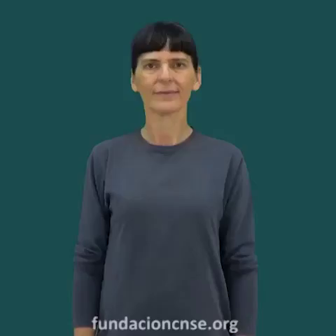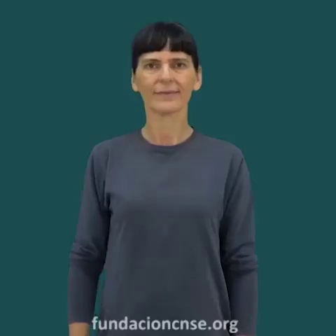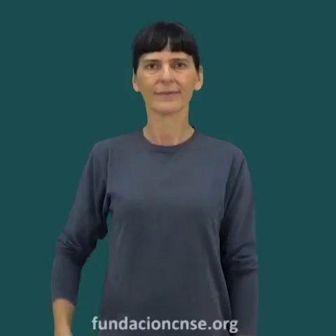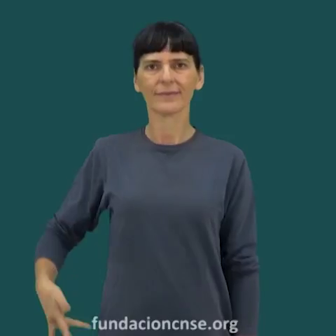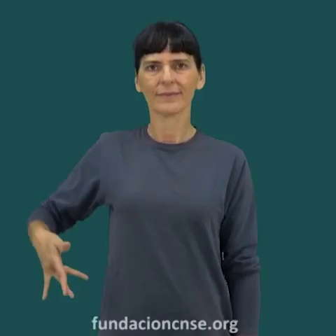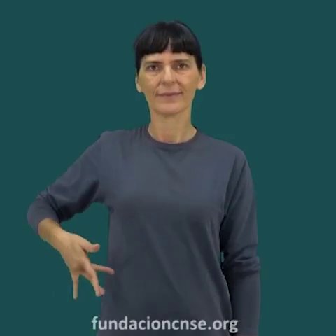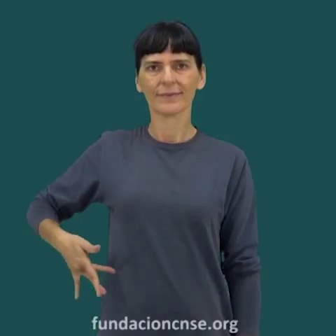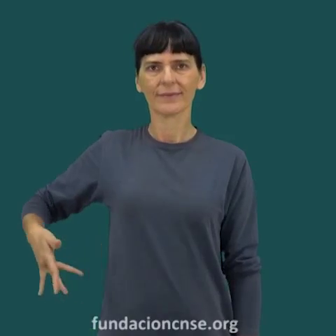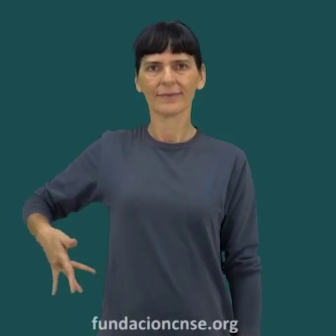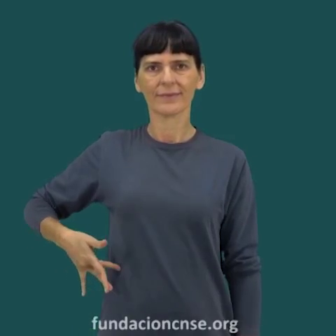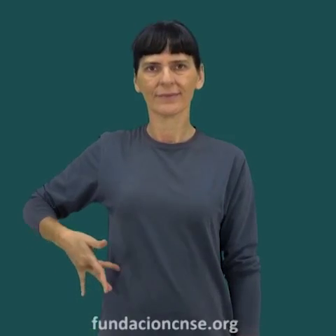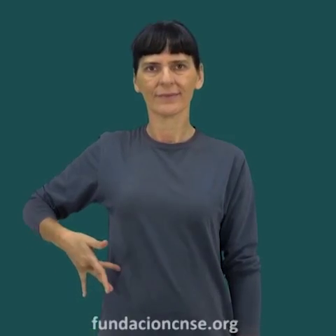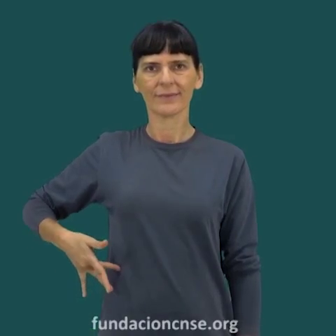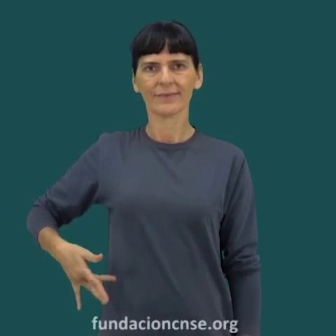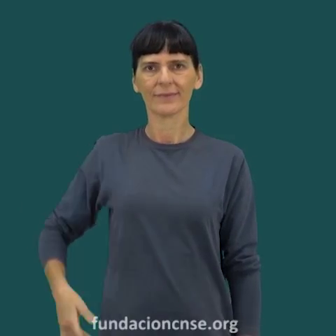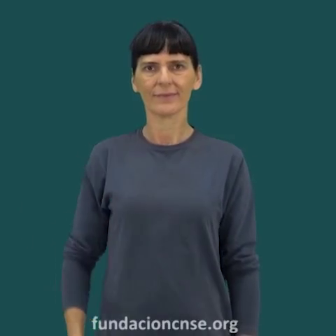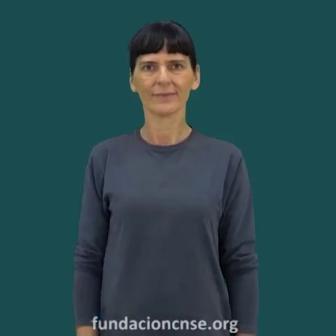higado